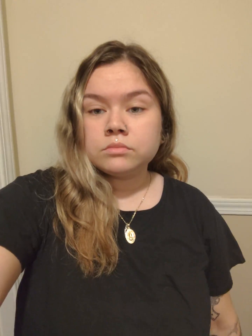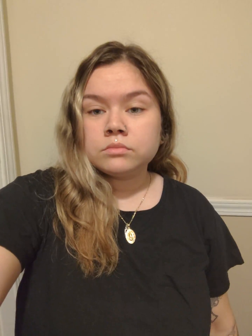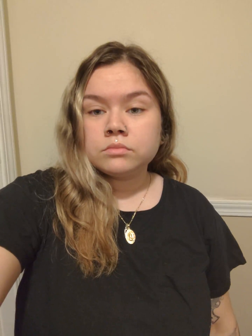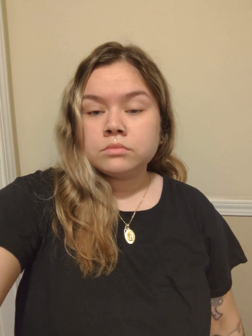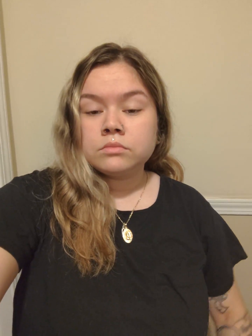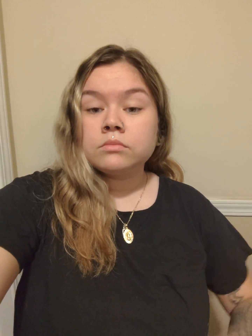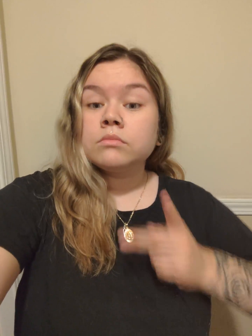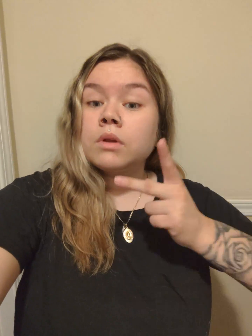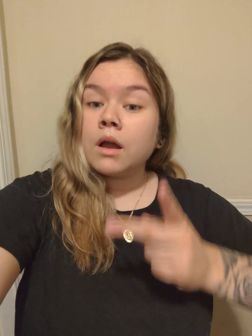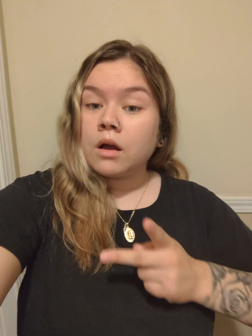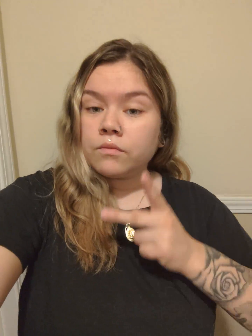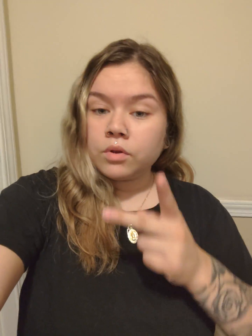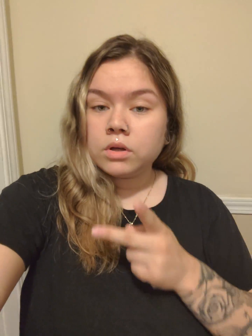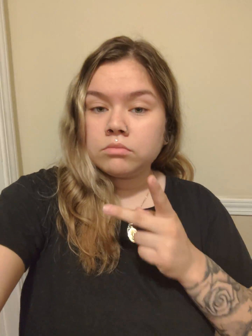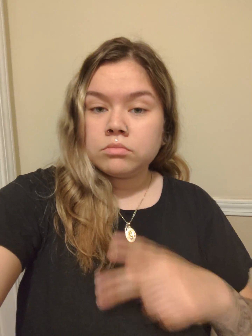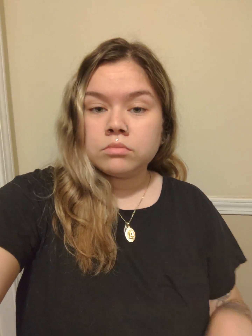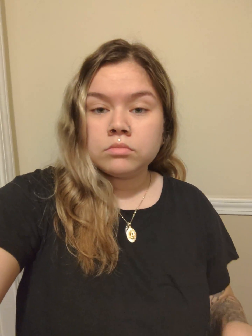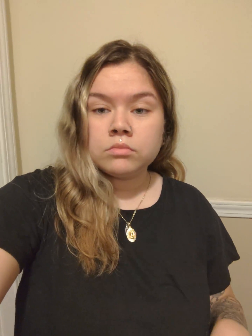careful